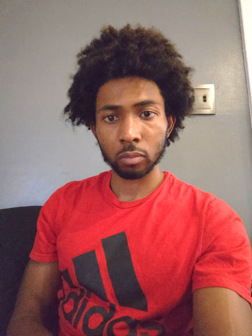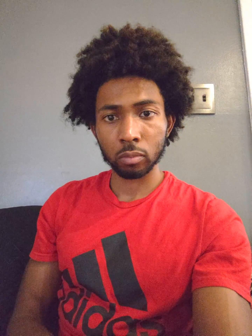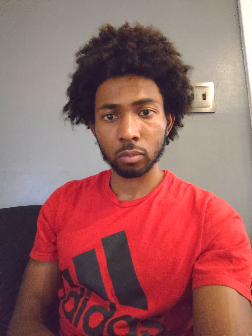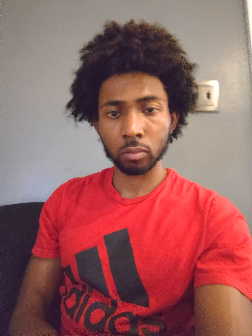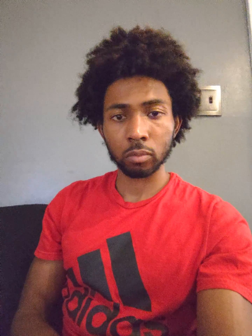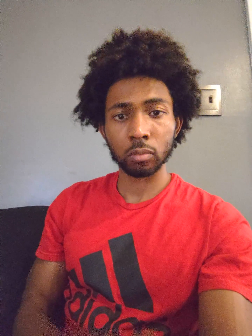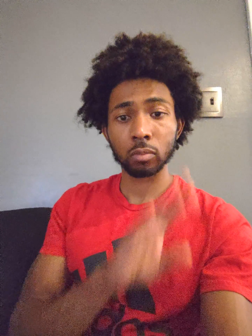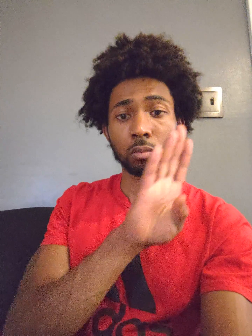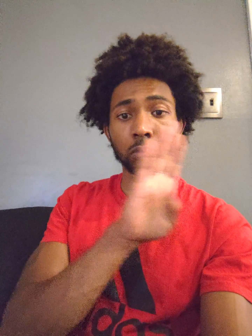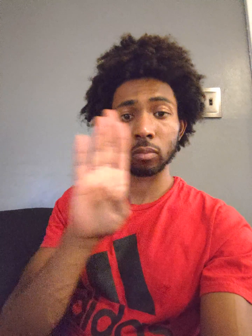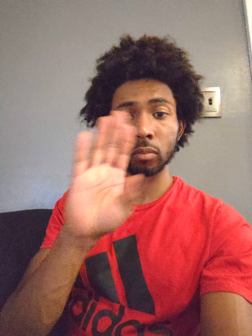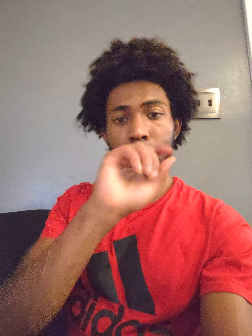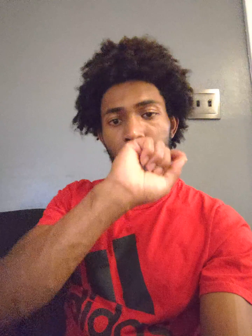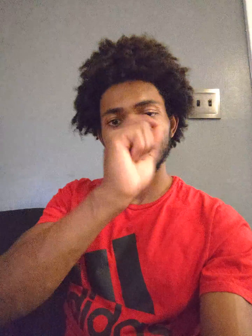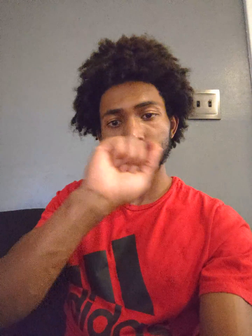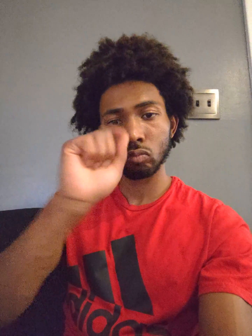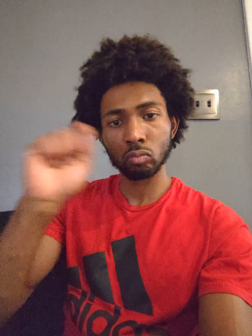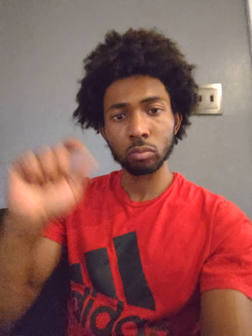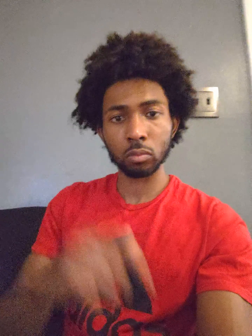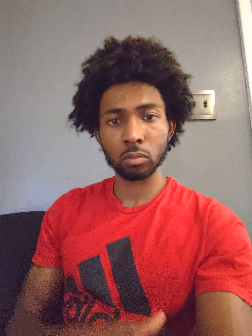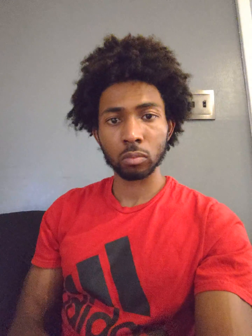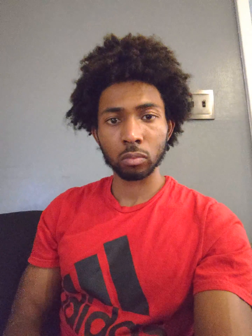chalk